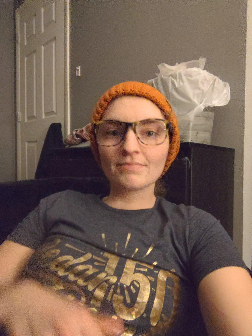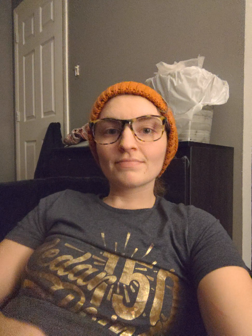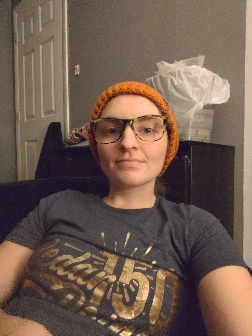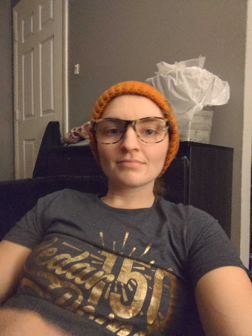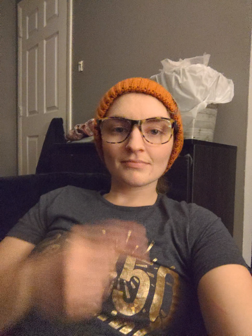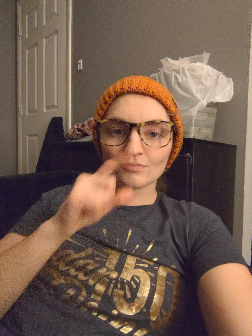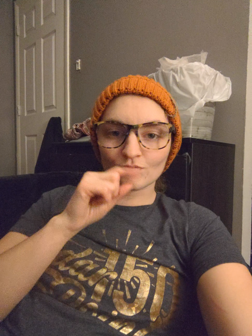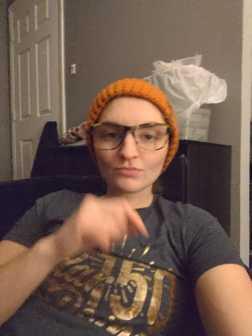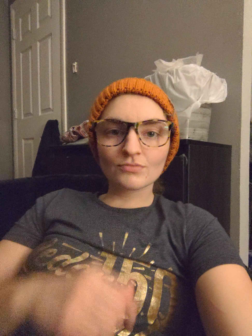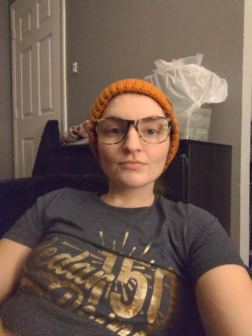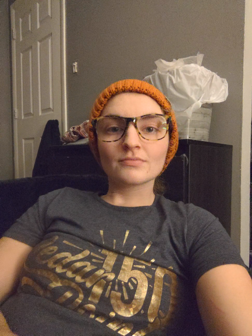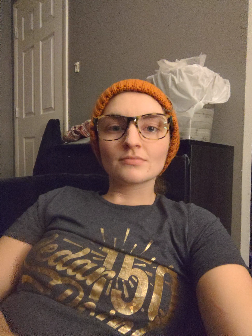hen